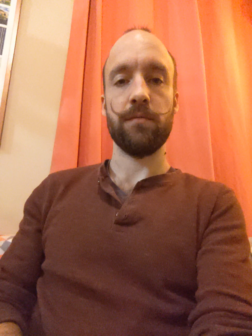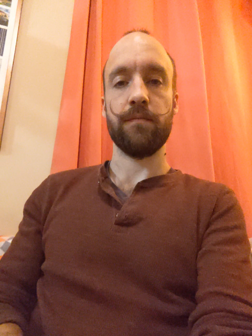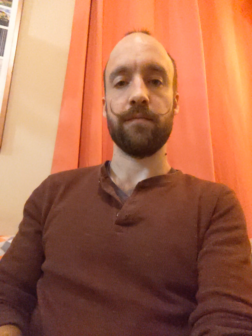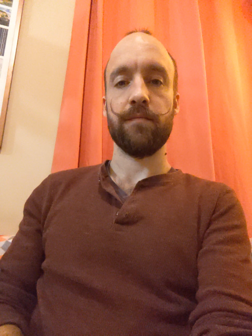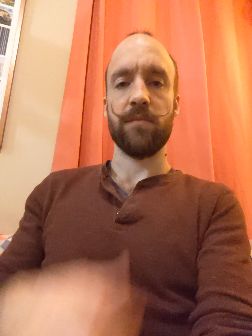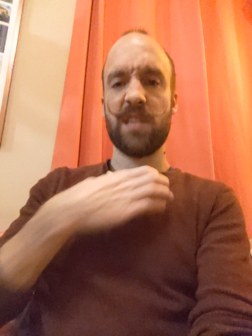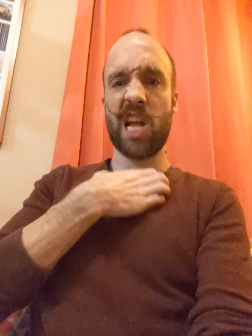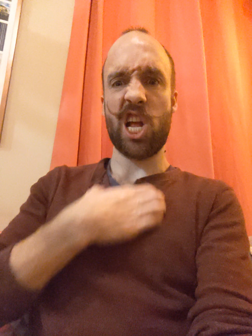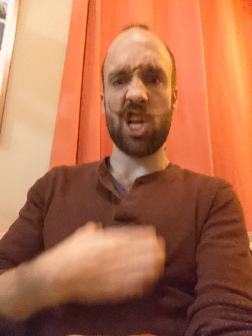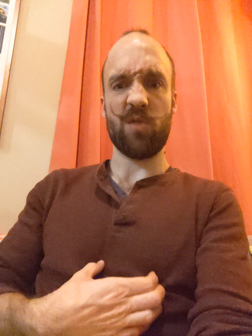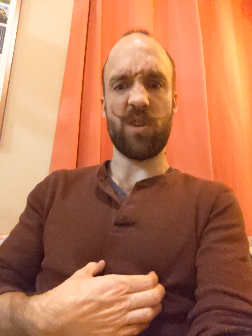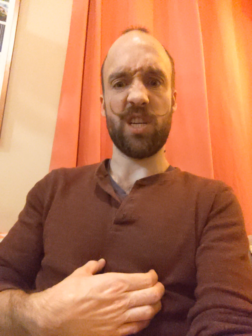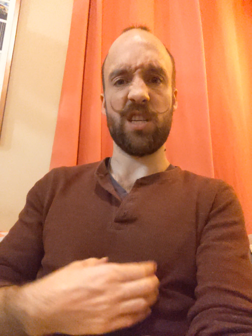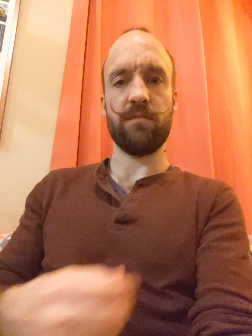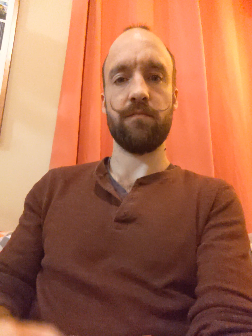hungry